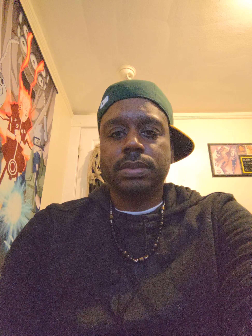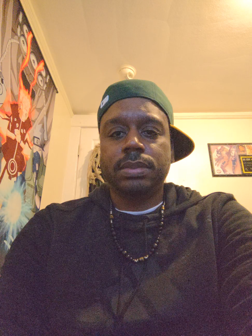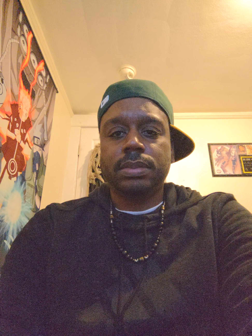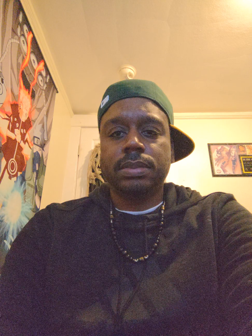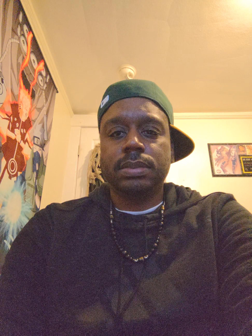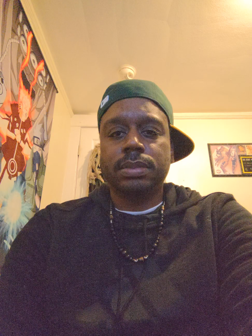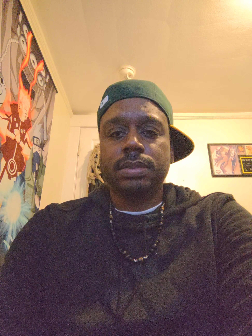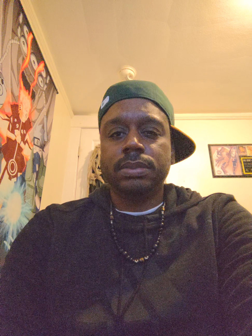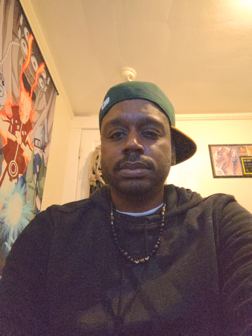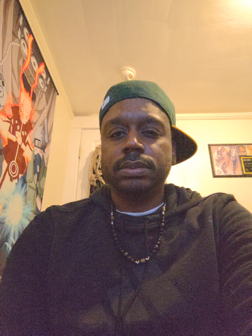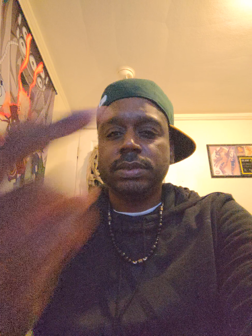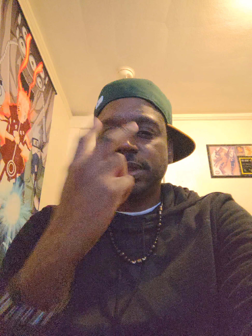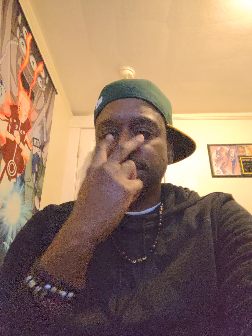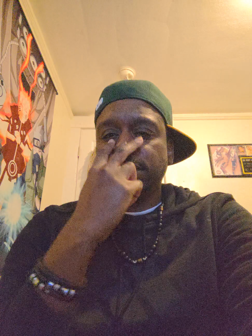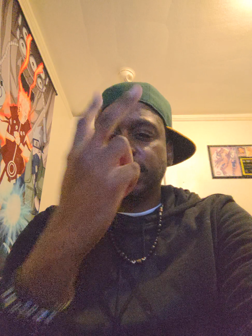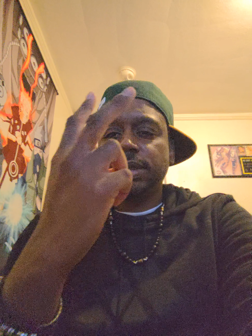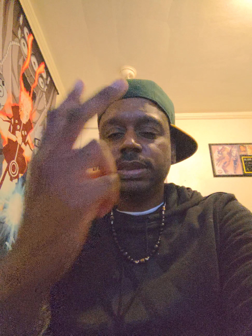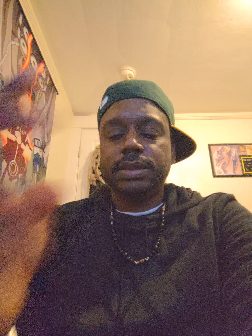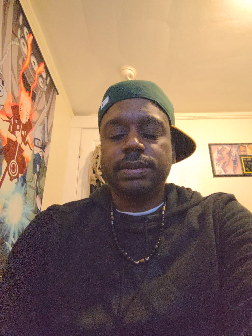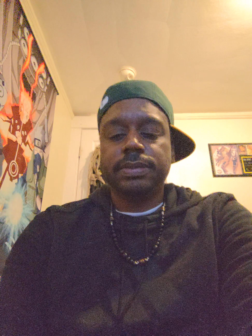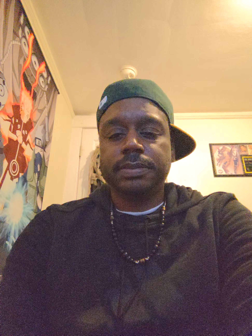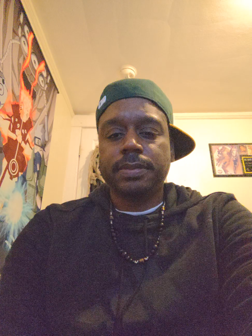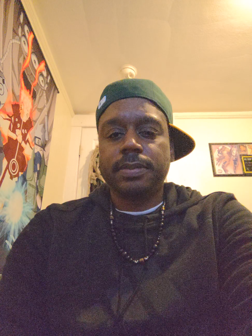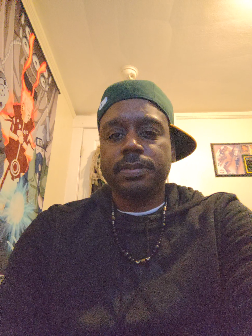see